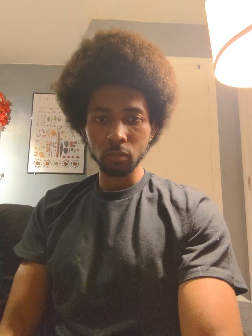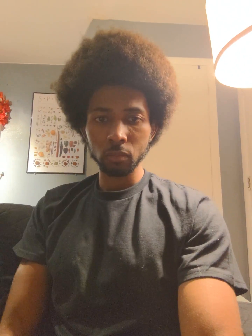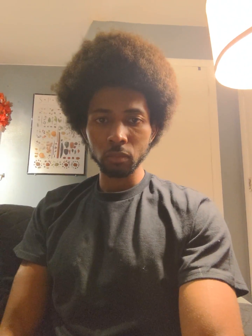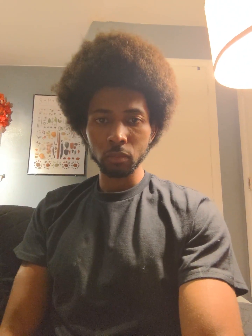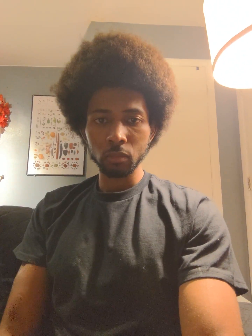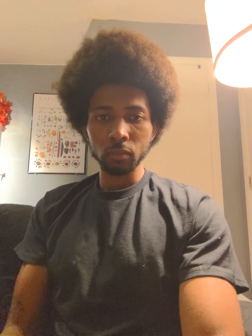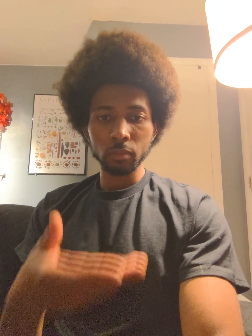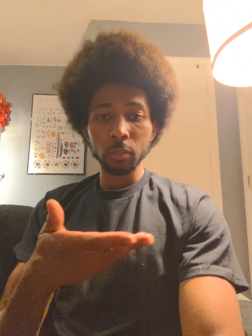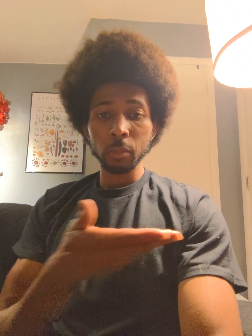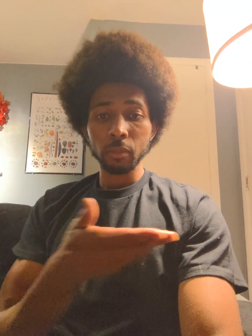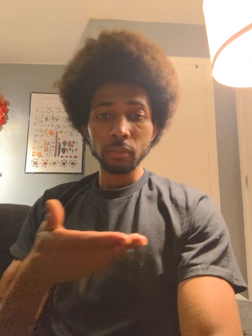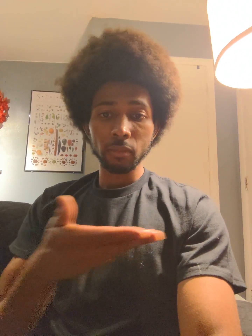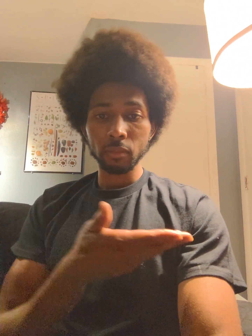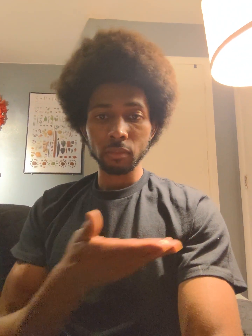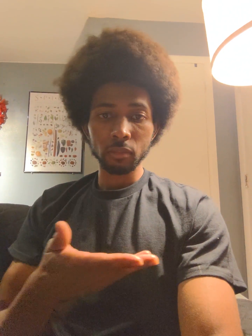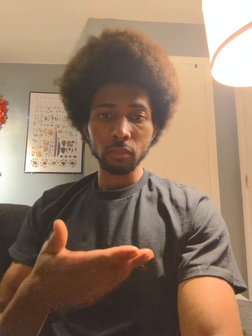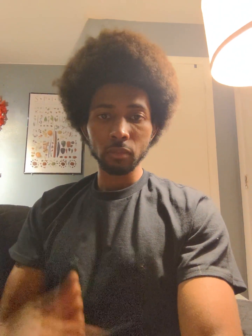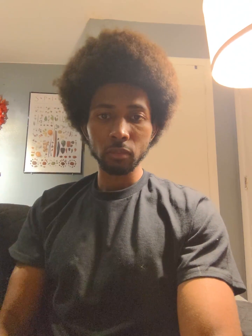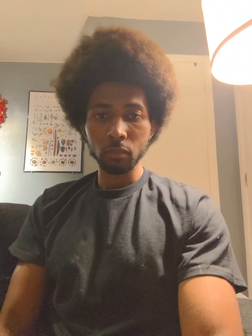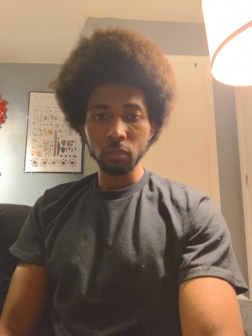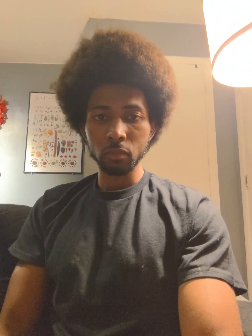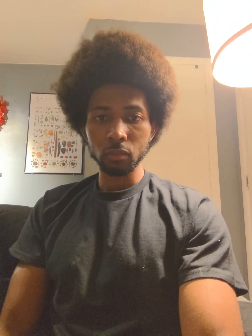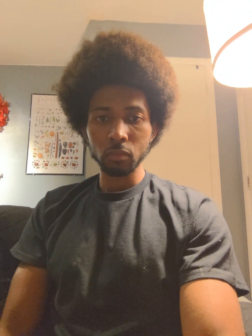baby